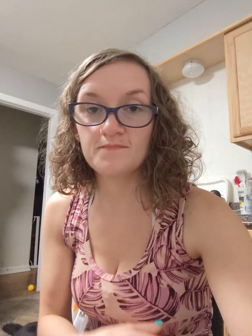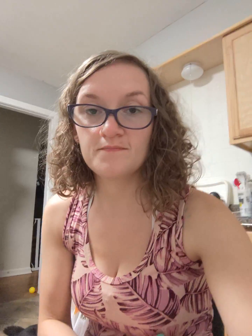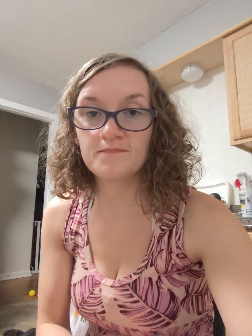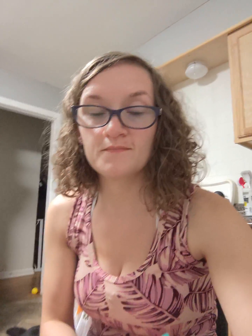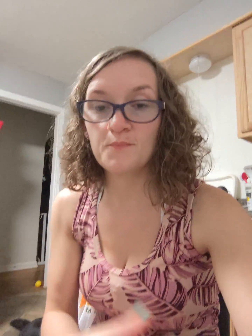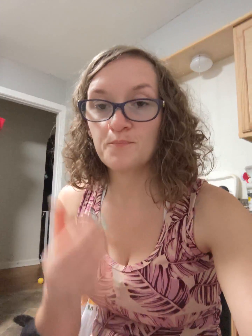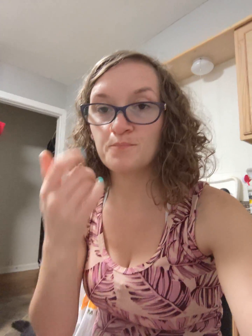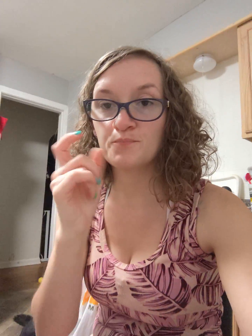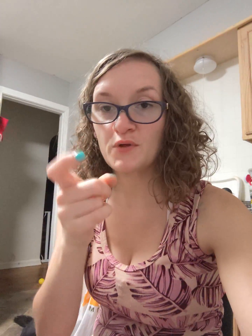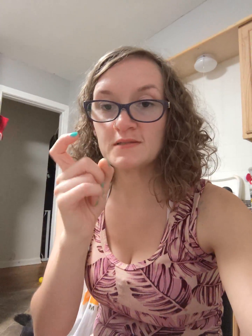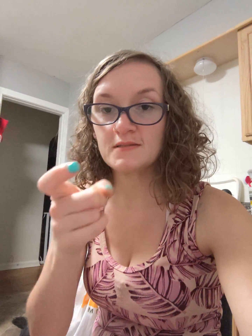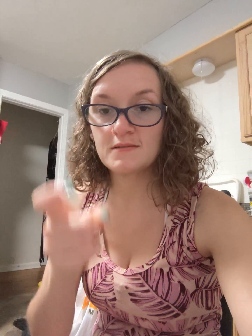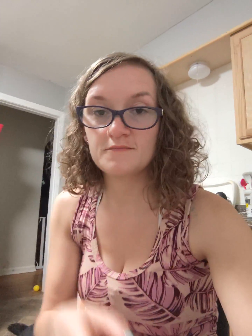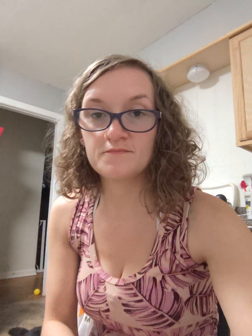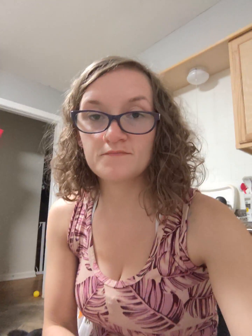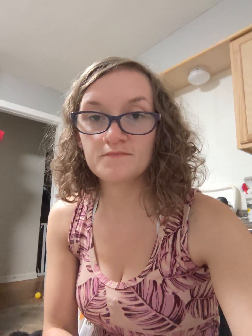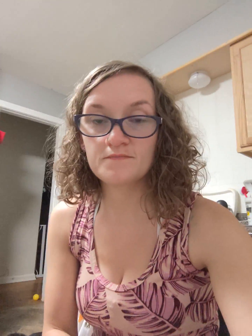present